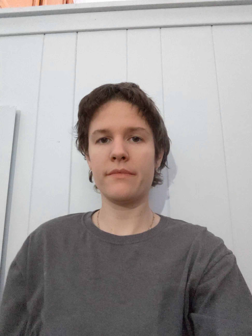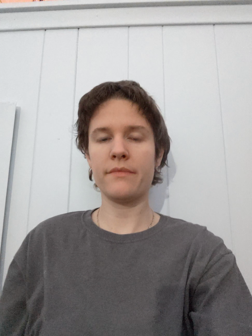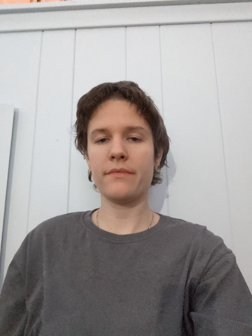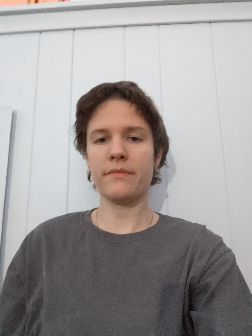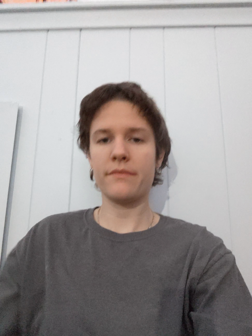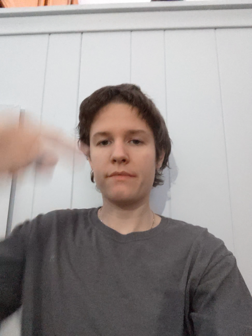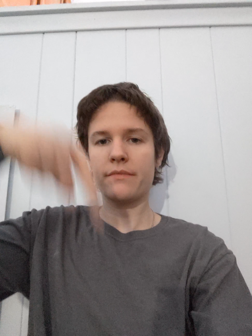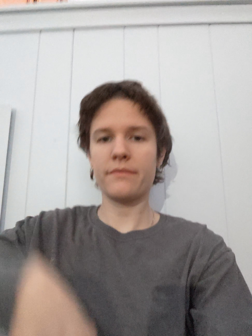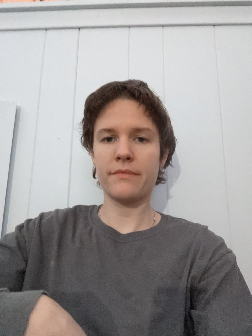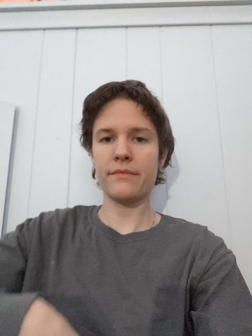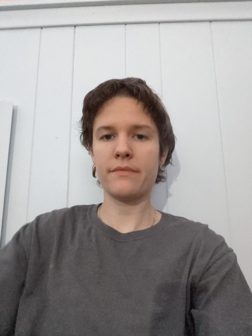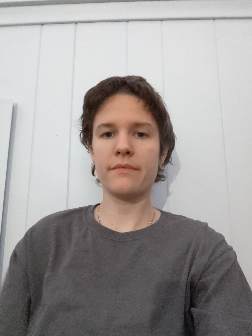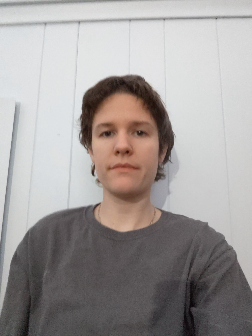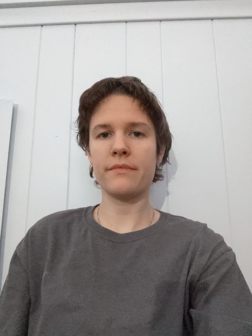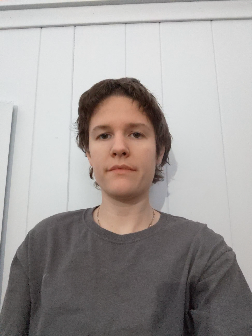down